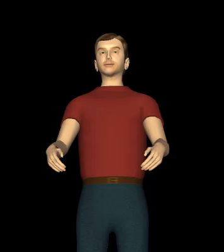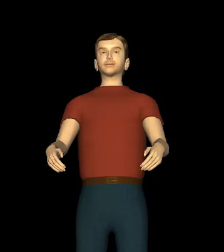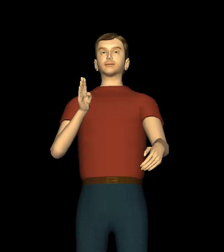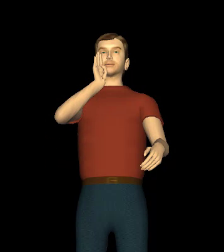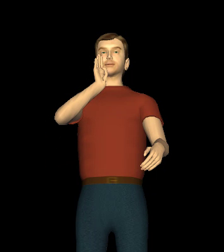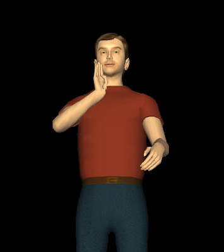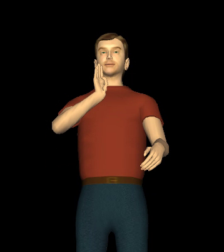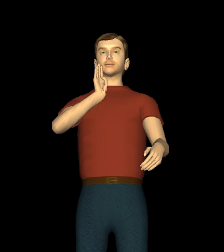من فضلك